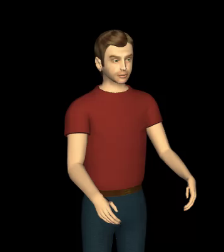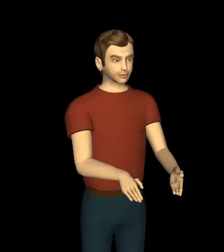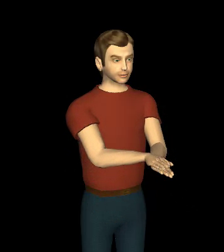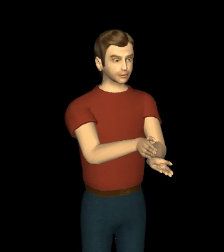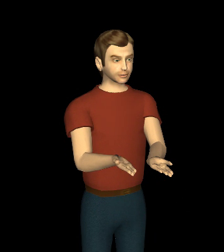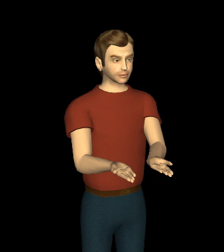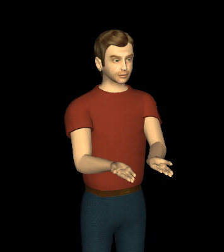نسخة